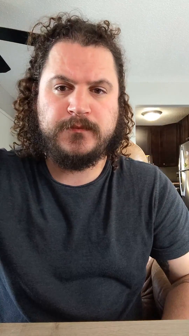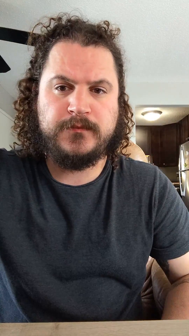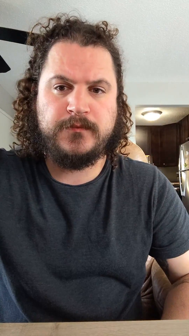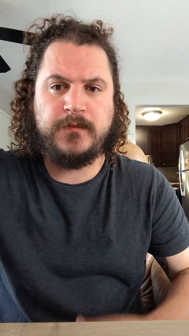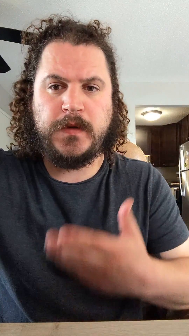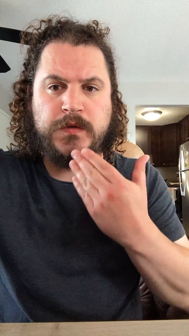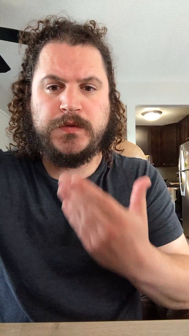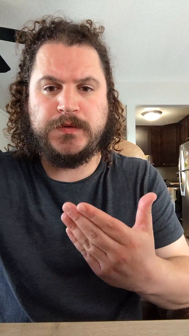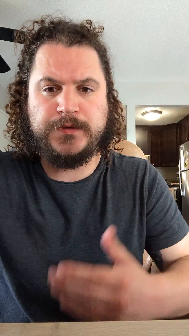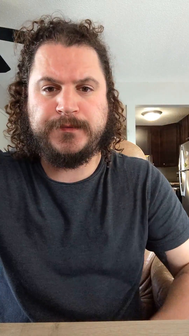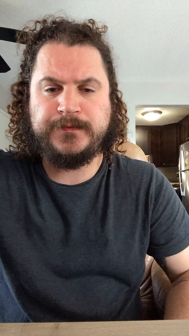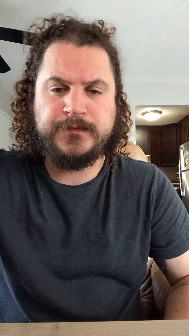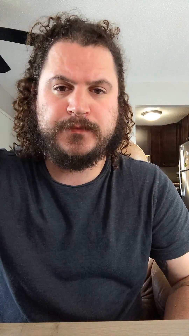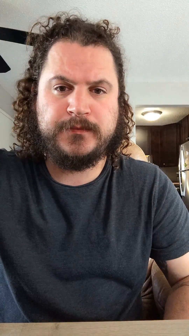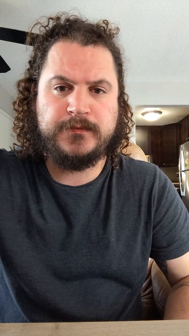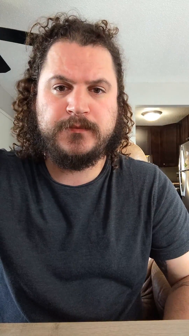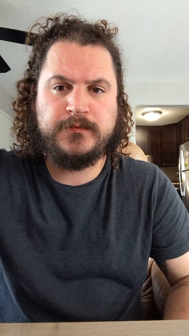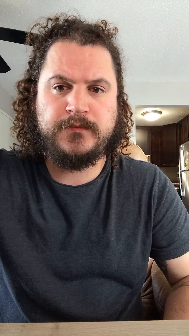good